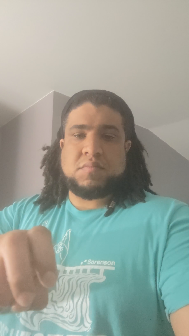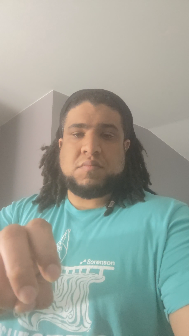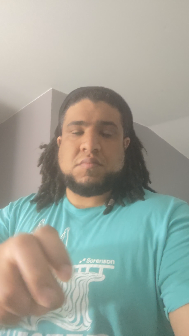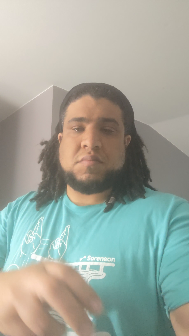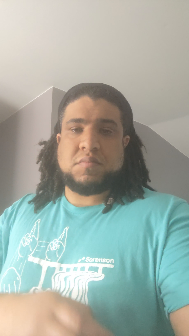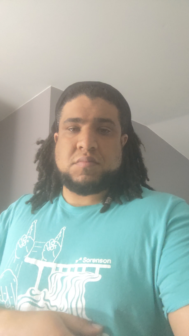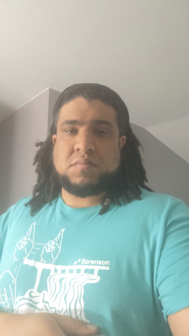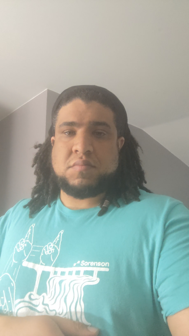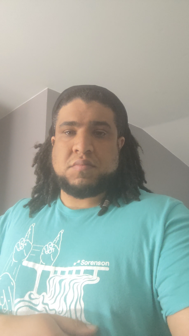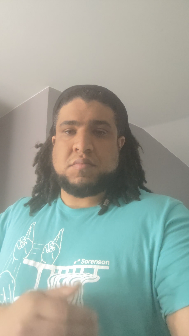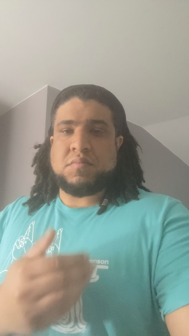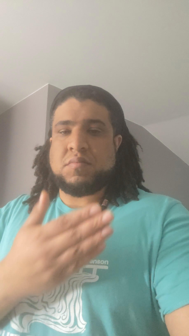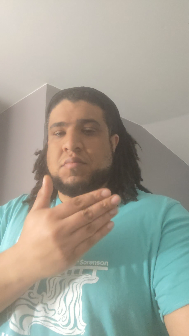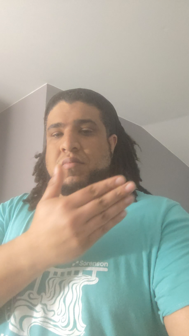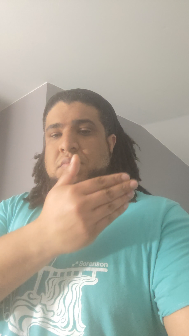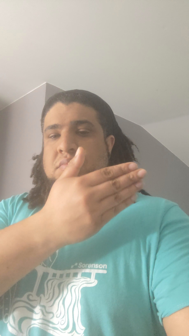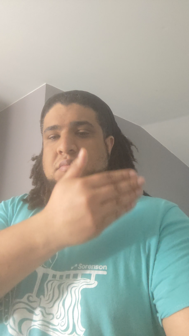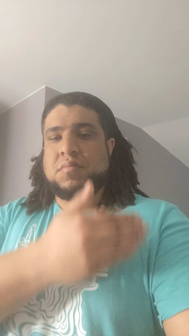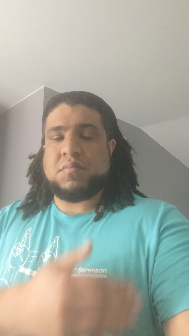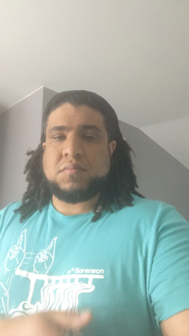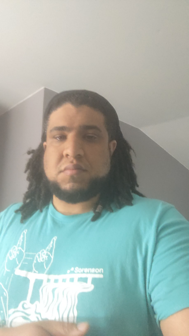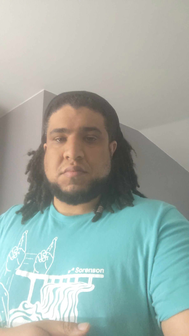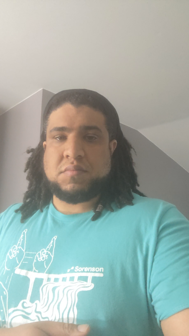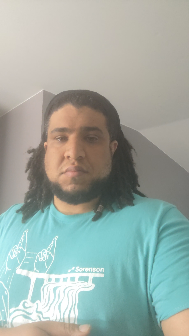butterfly